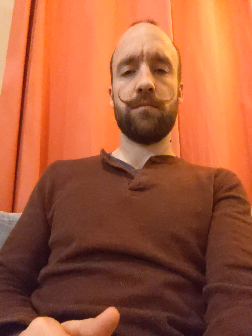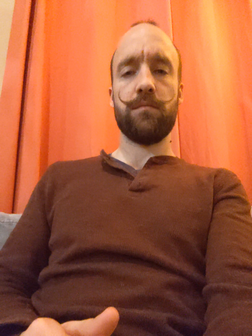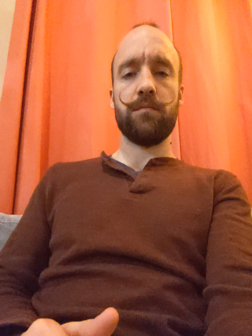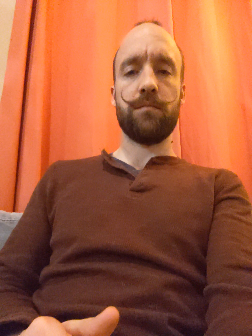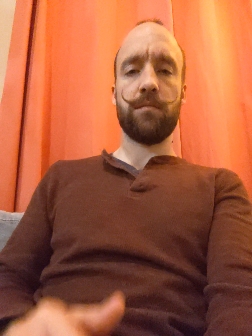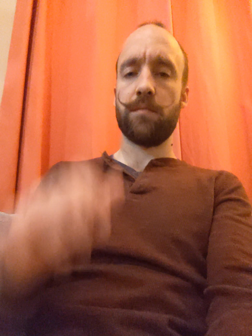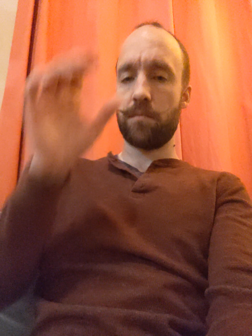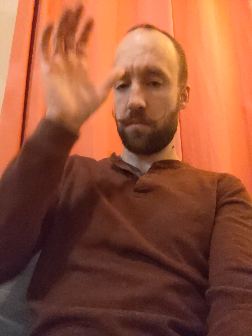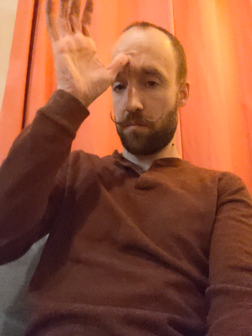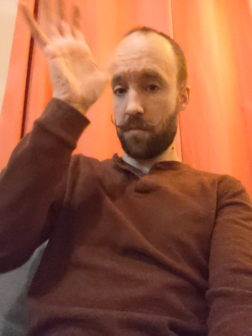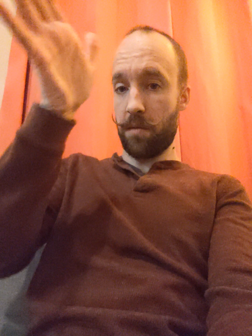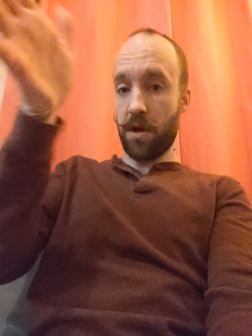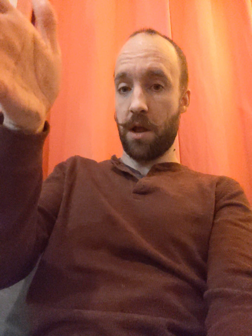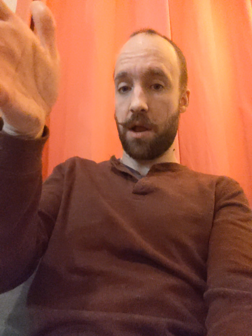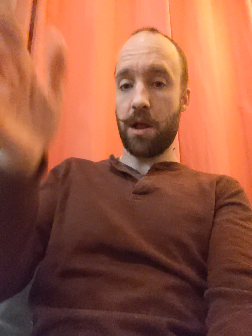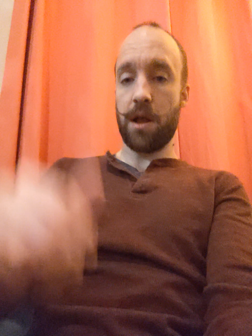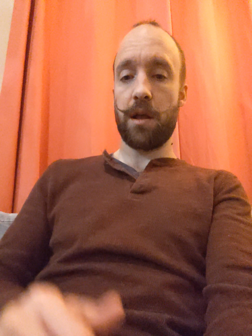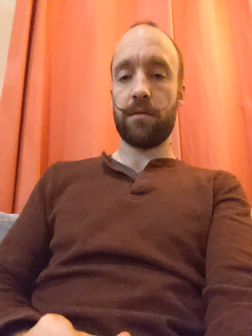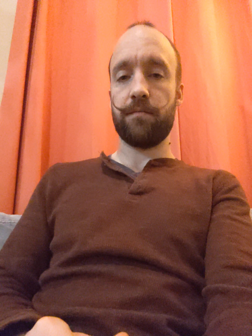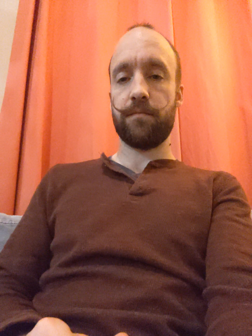grandpa